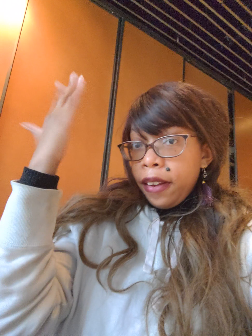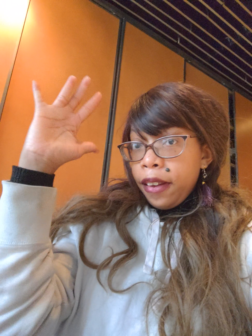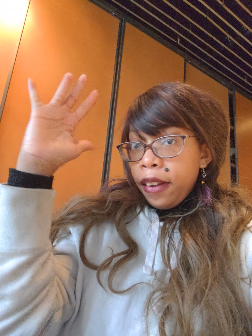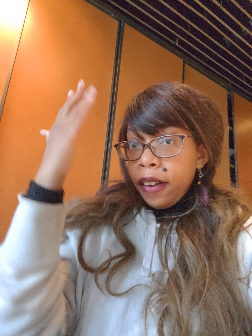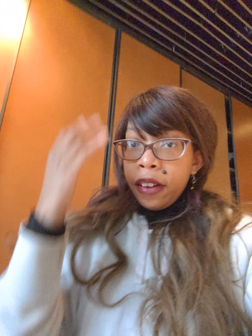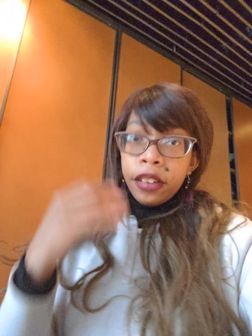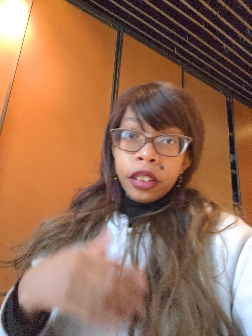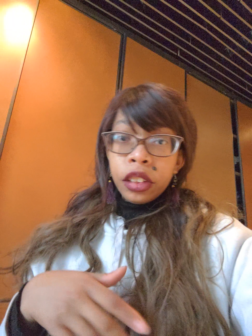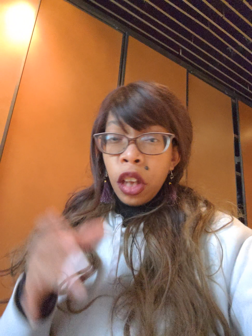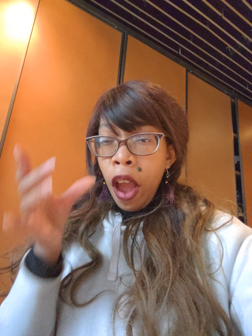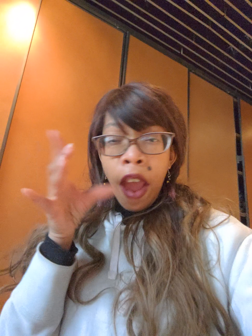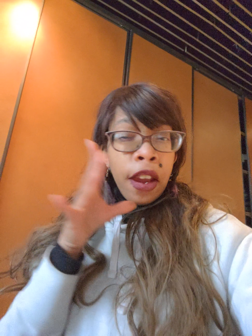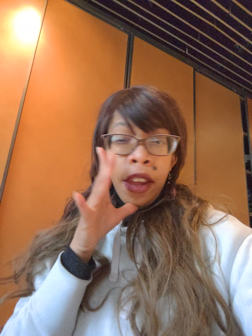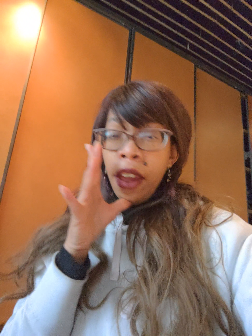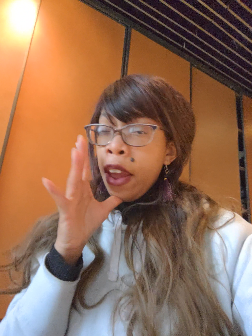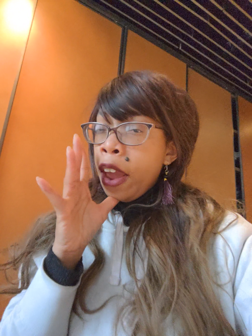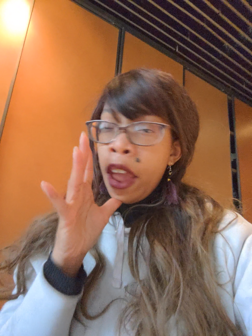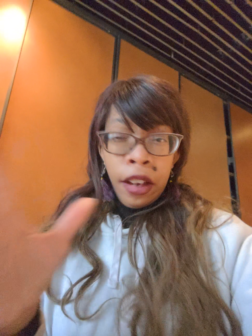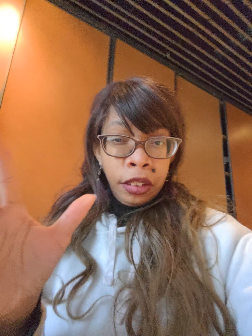hate